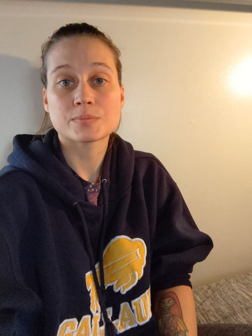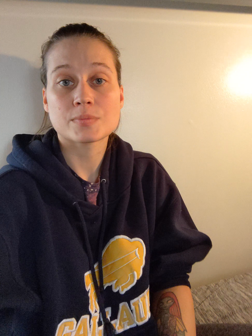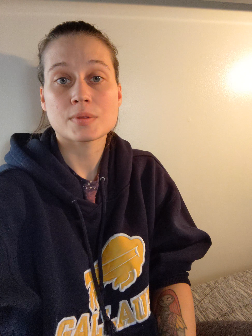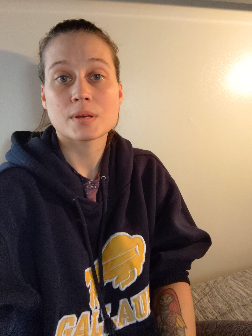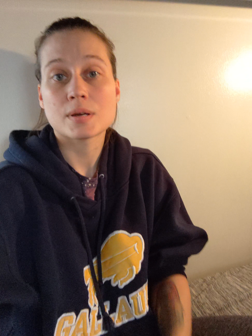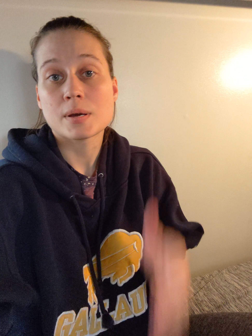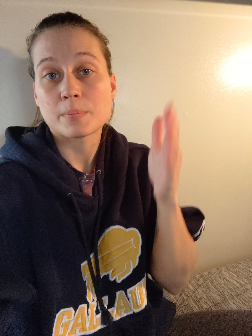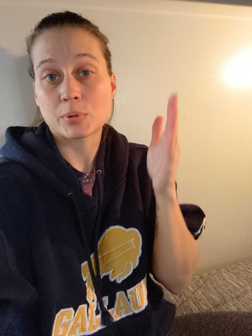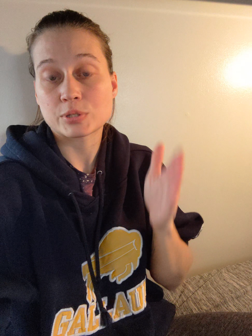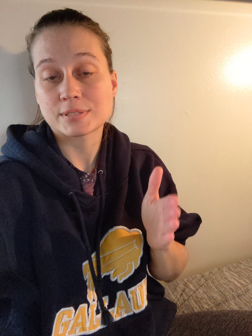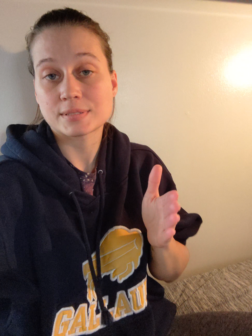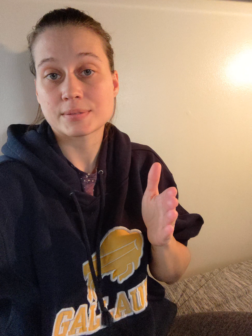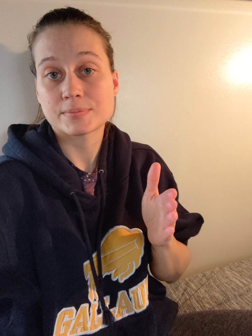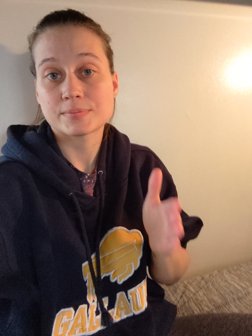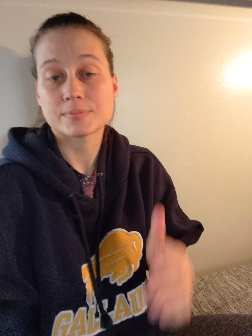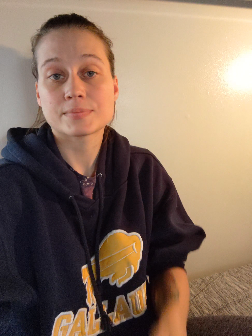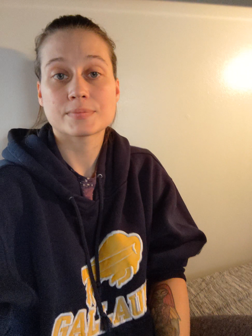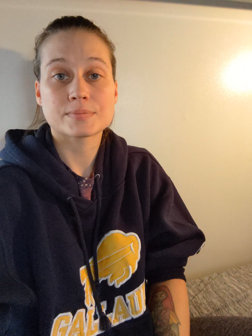person